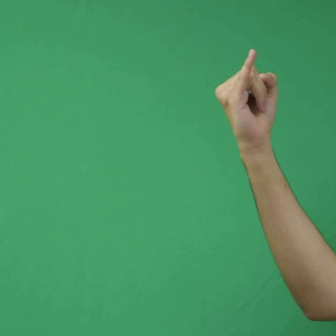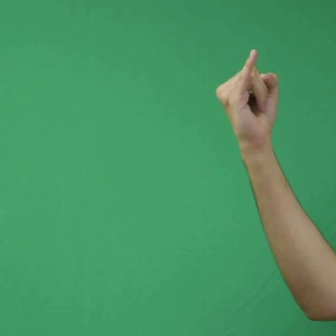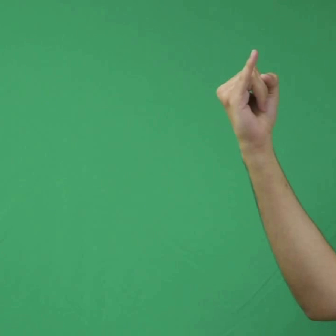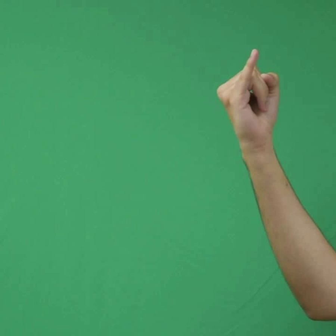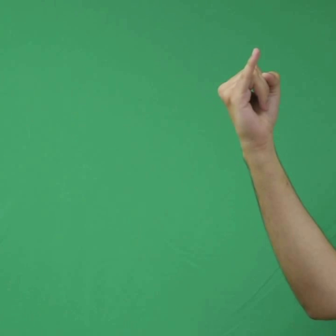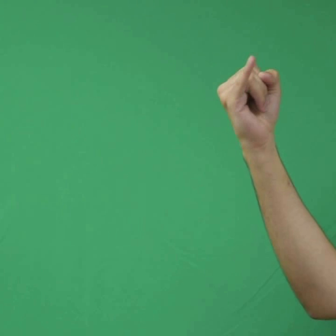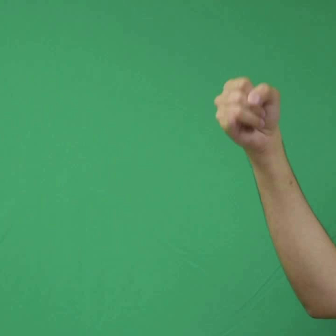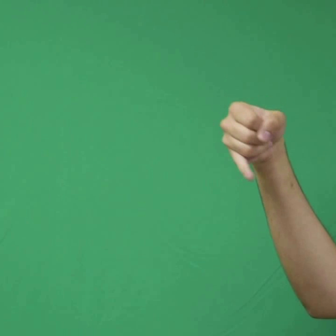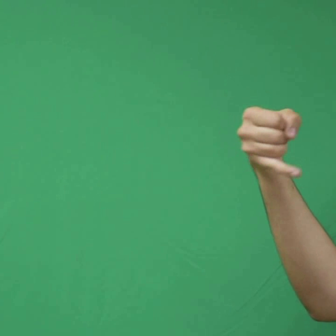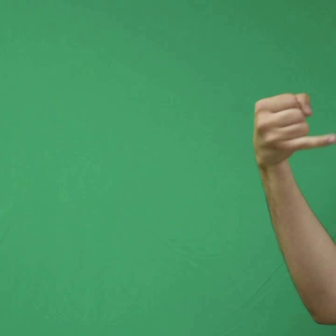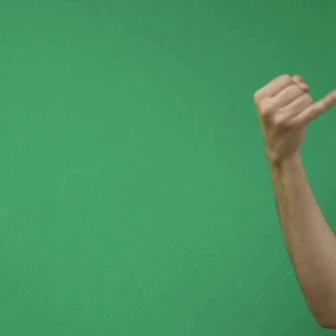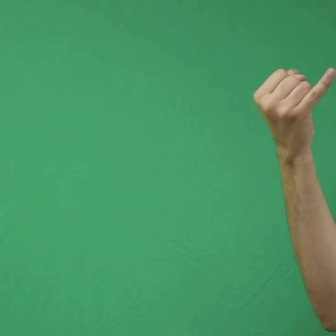J